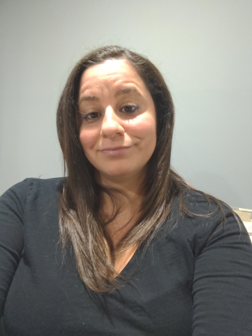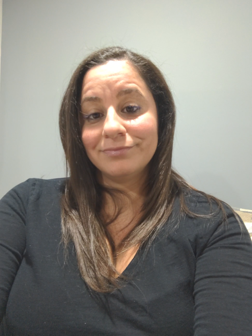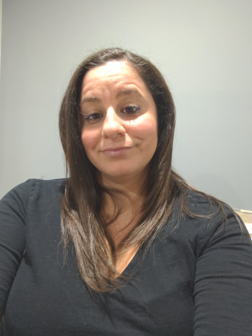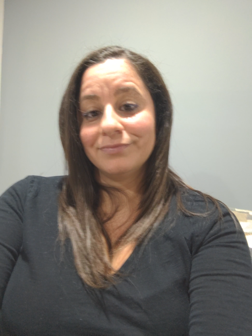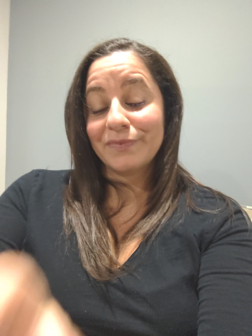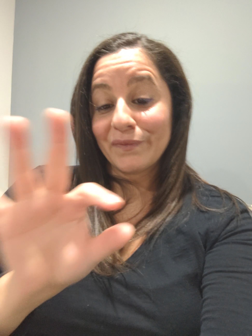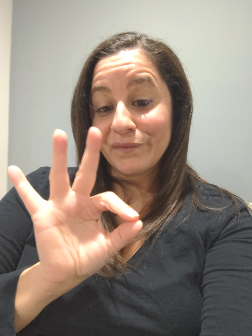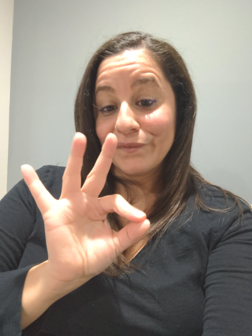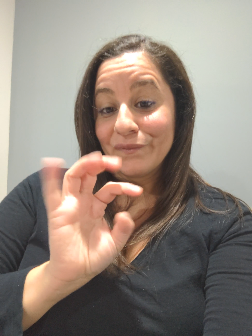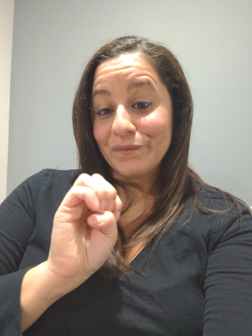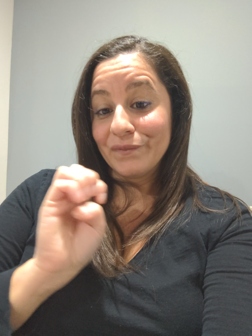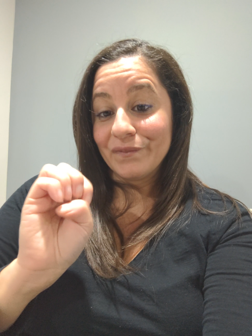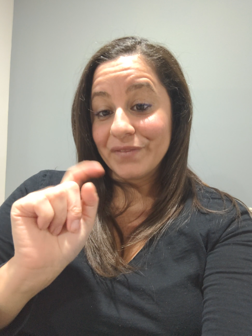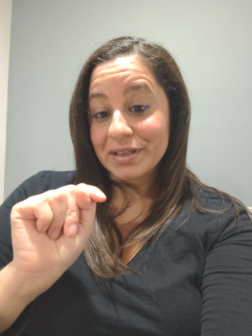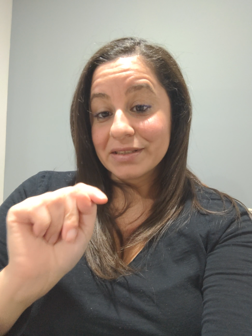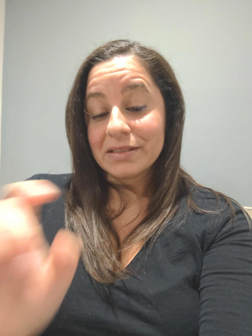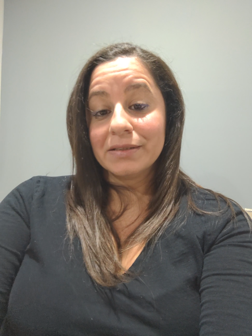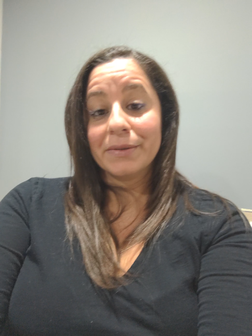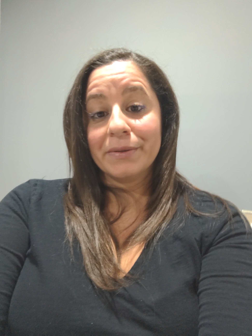feet